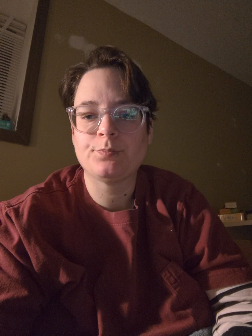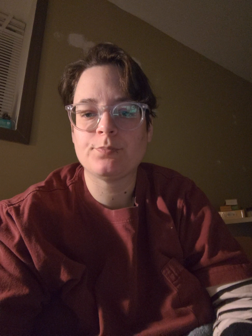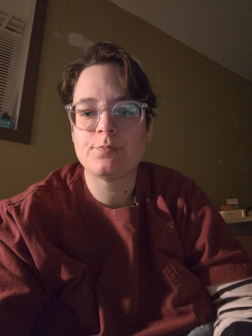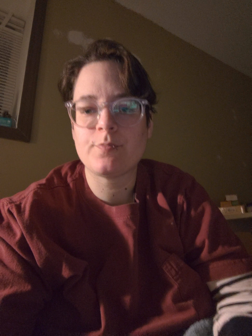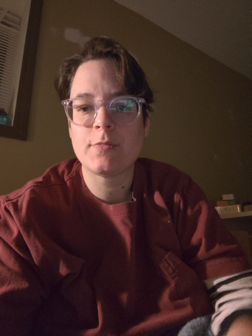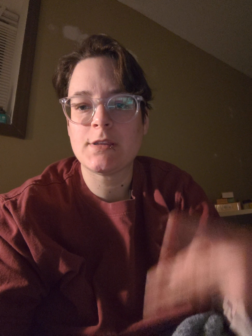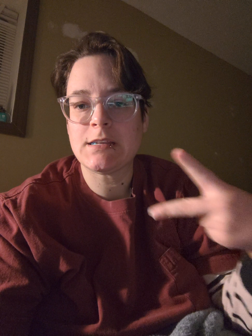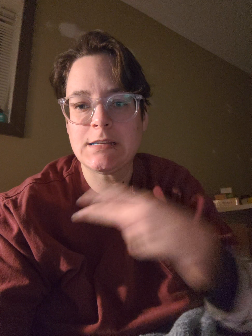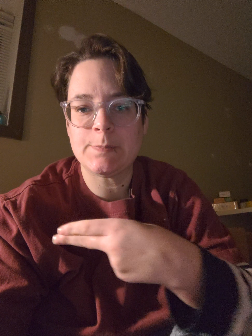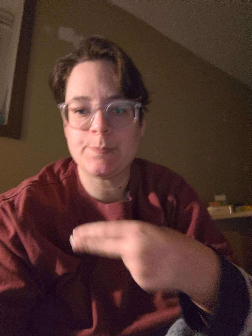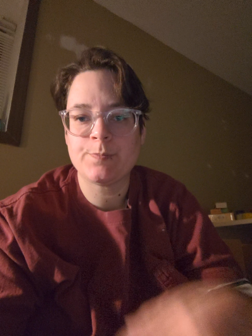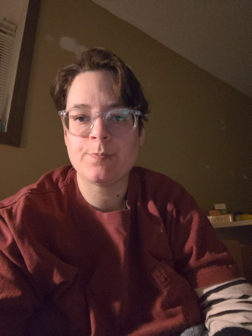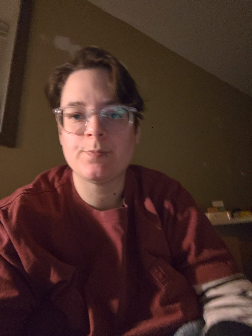cut